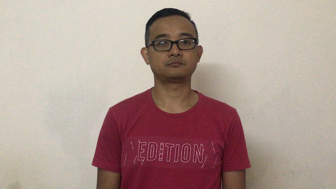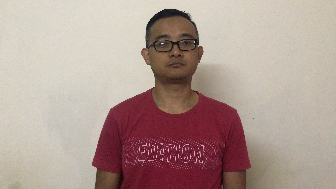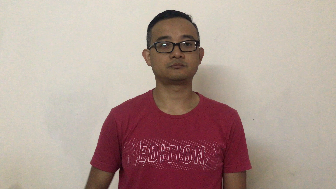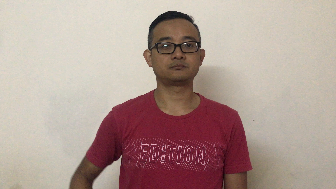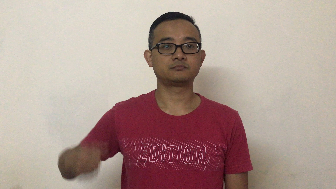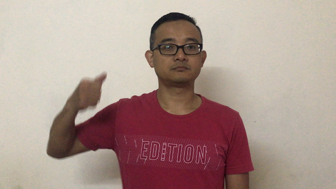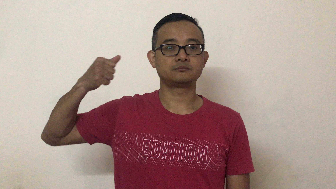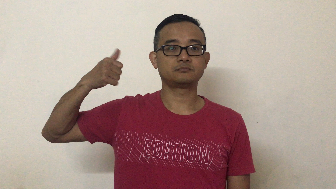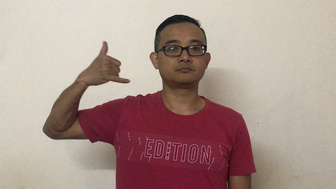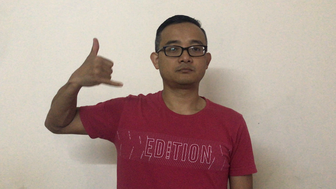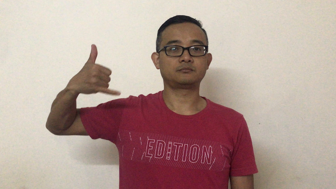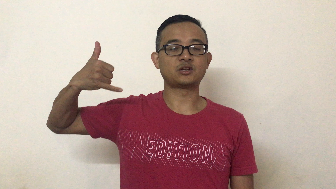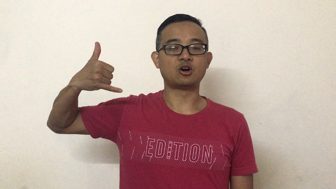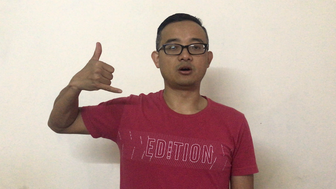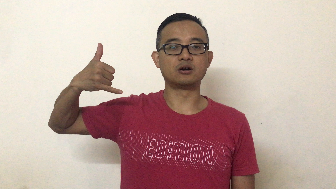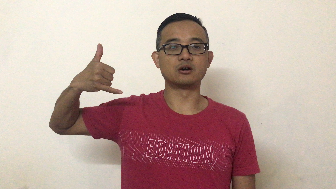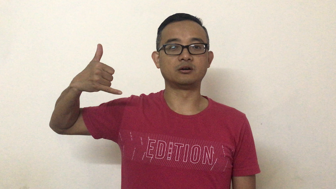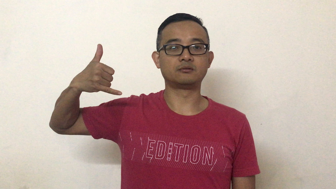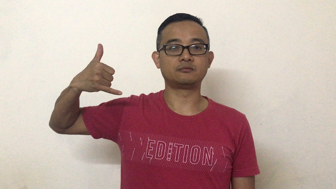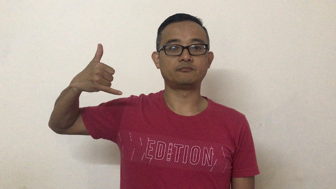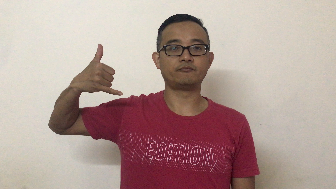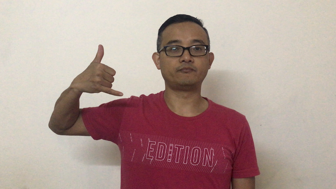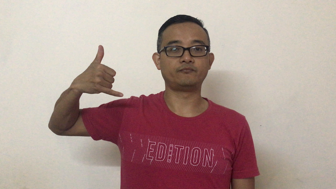ङ